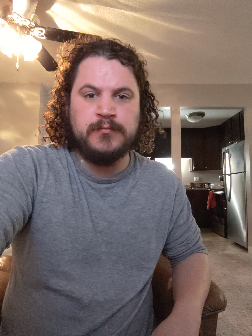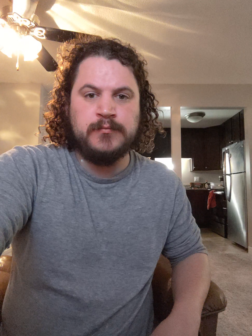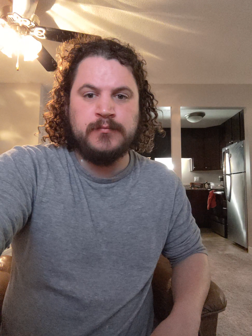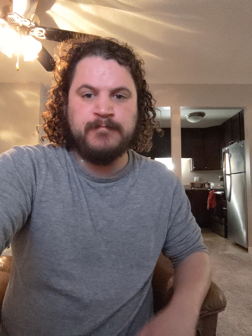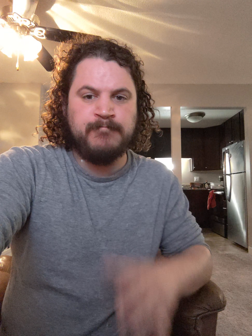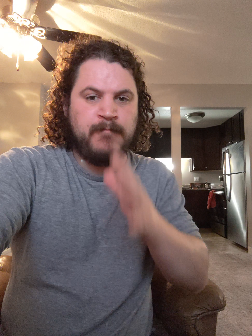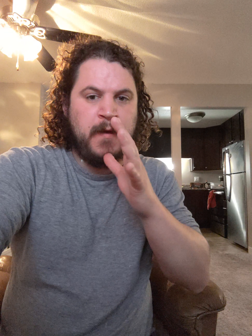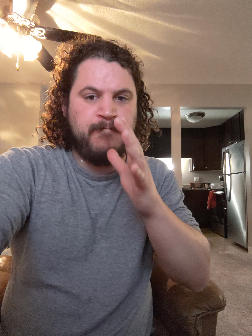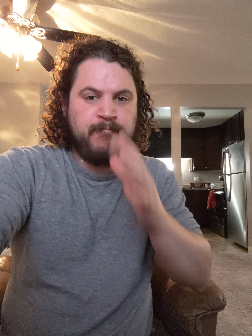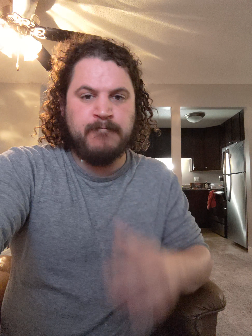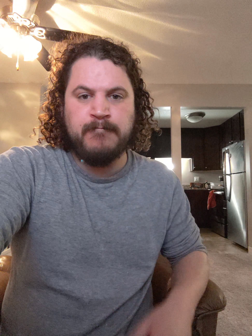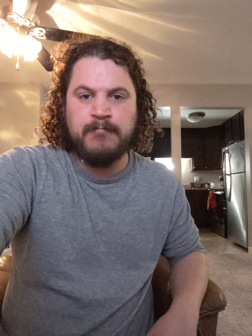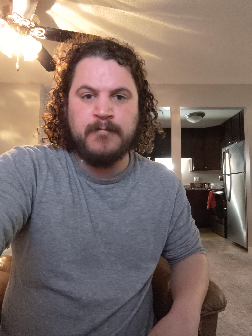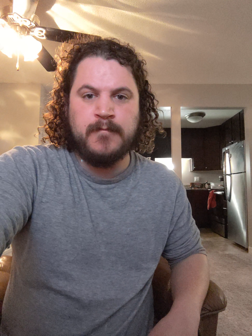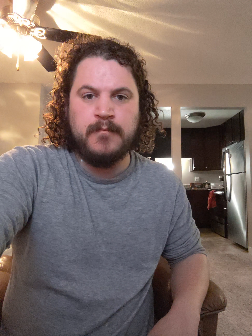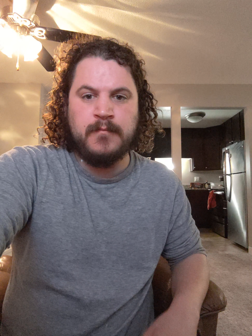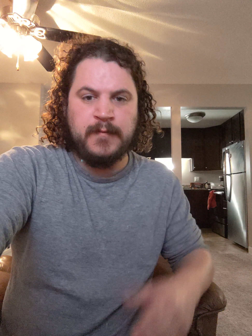mom